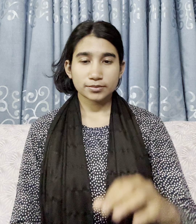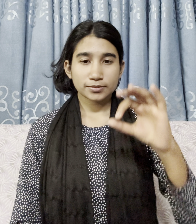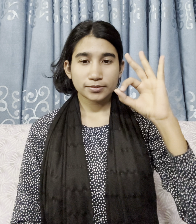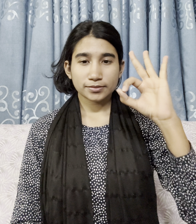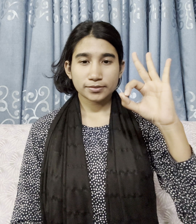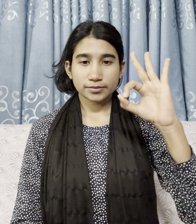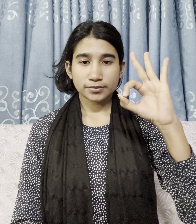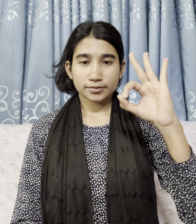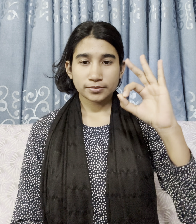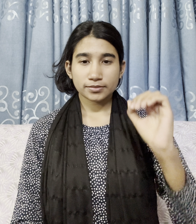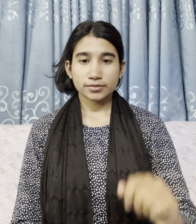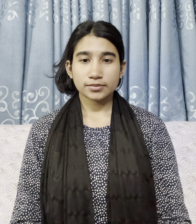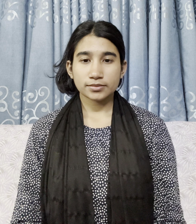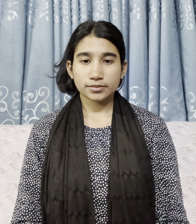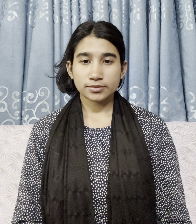সুন্দর